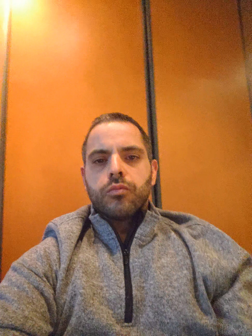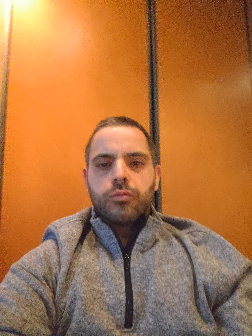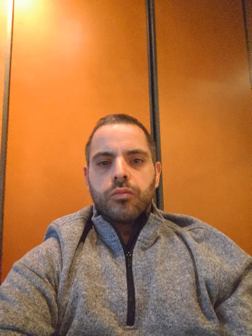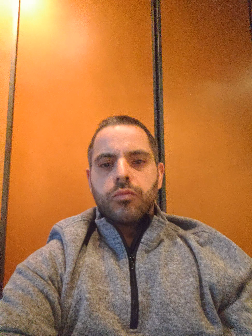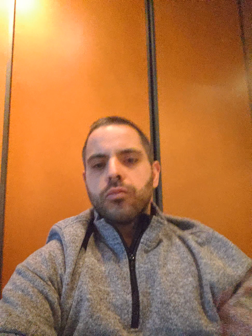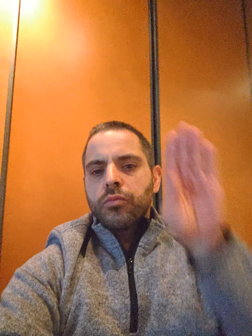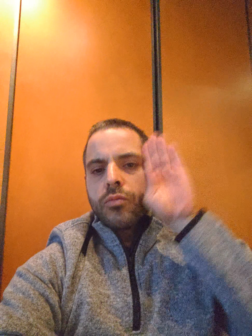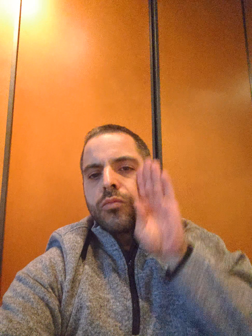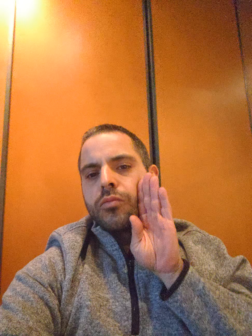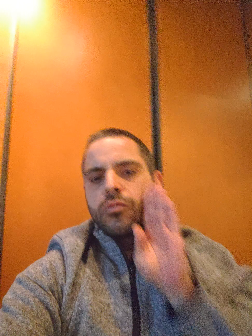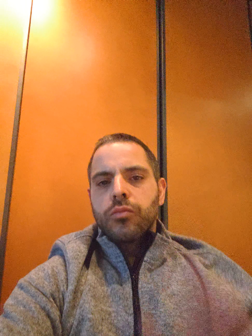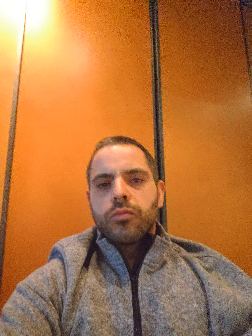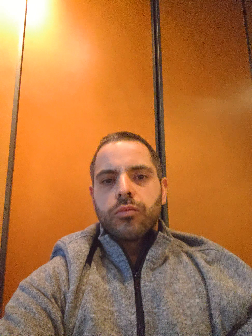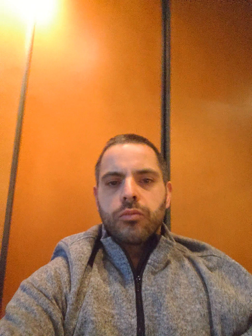brown